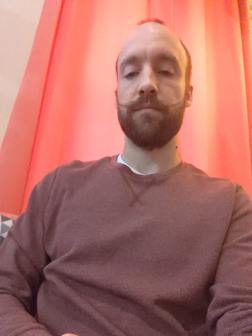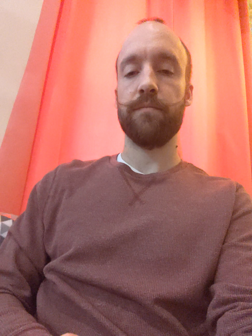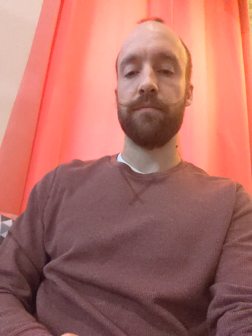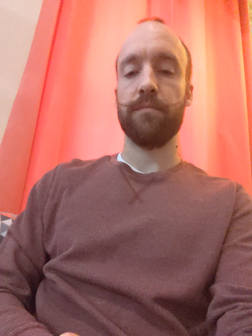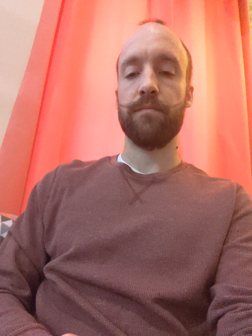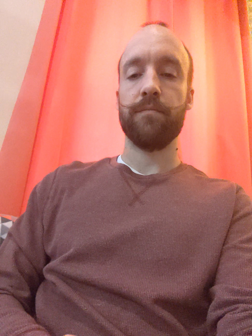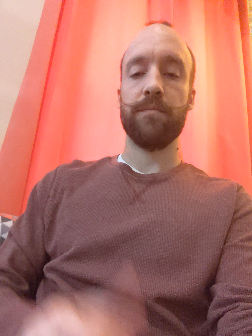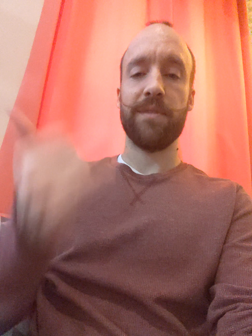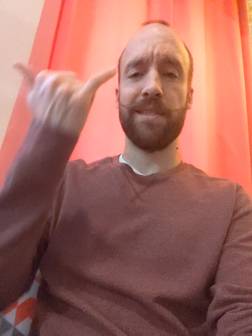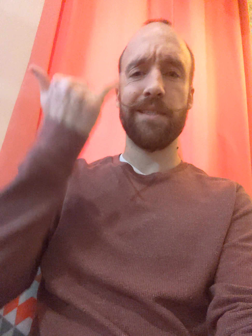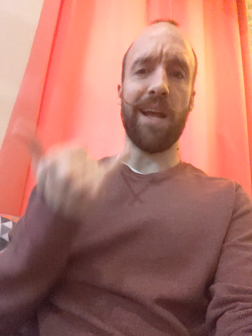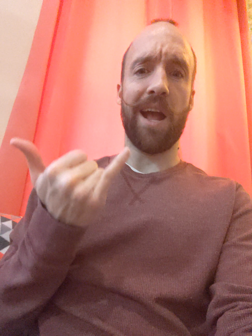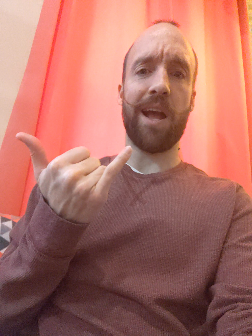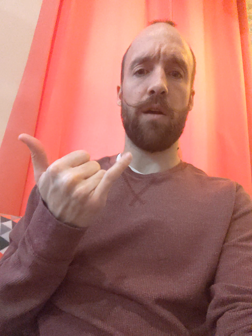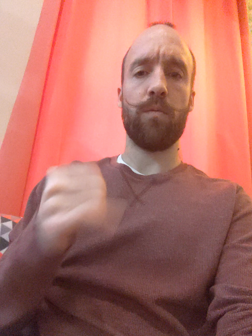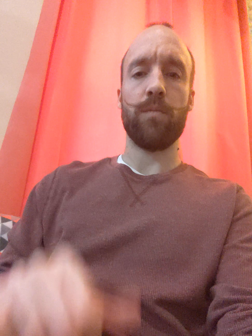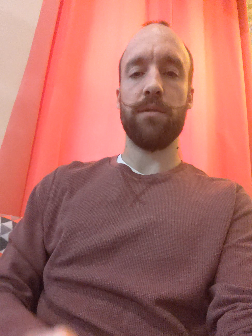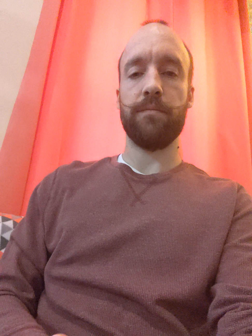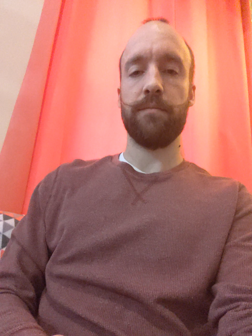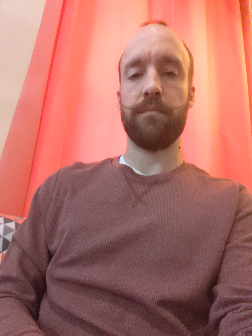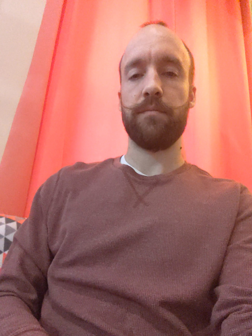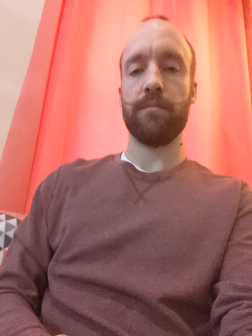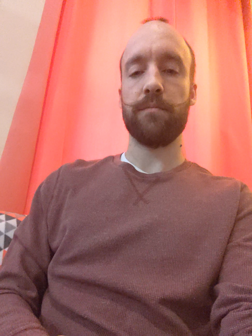now